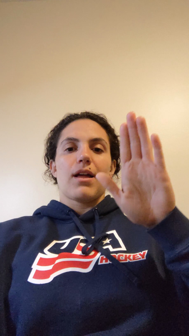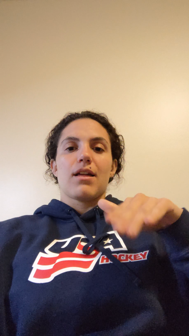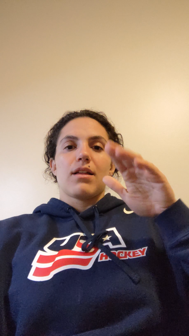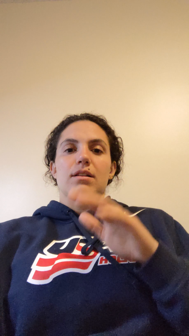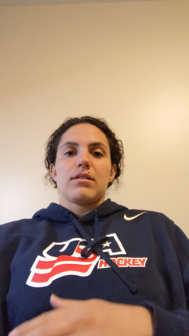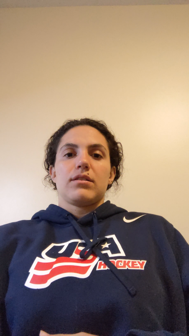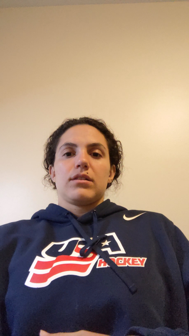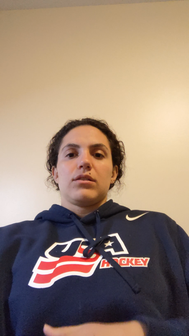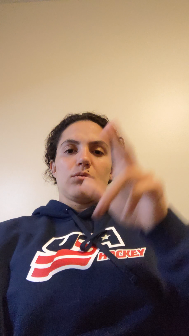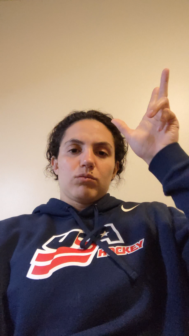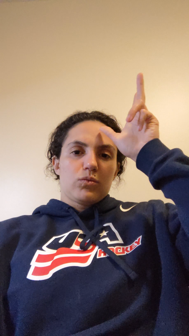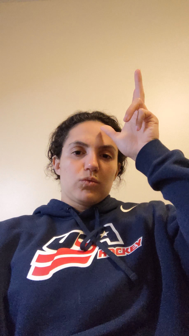rooster